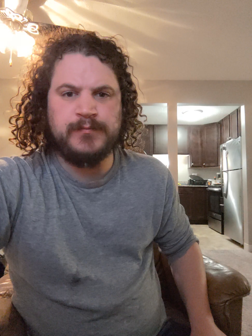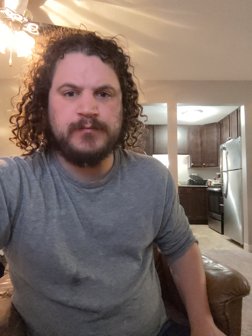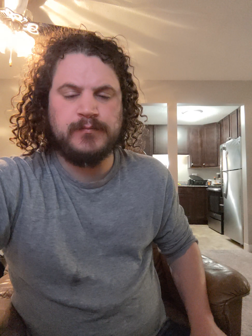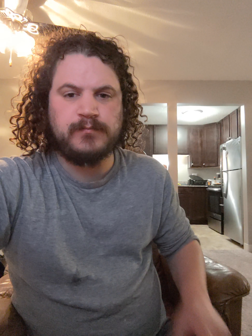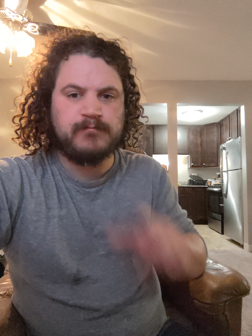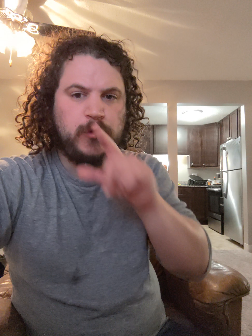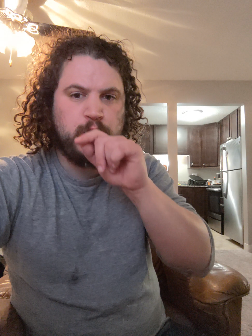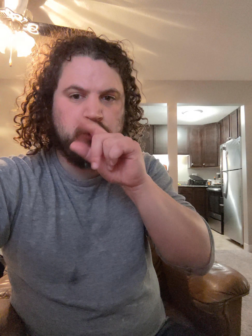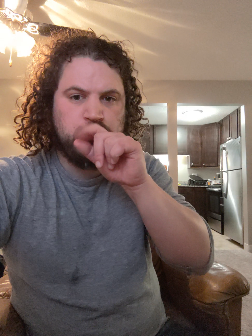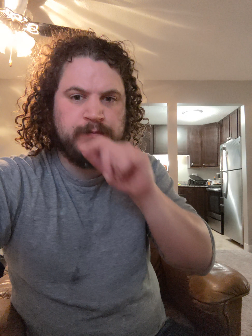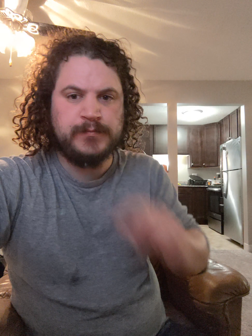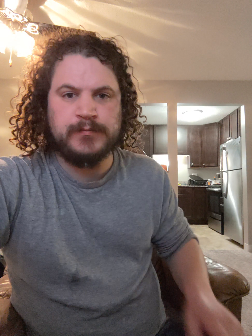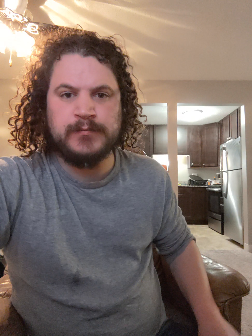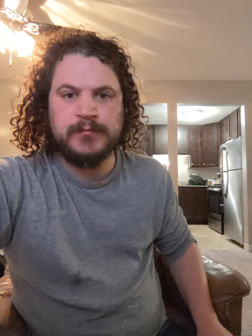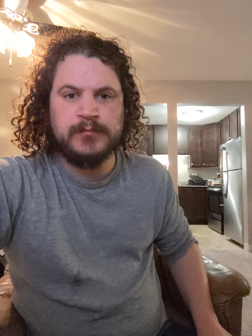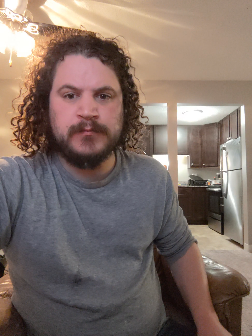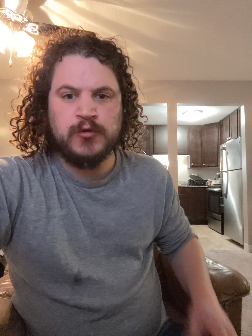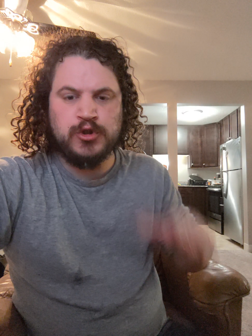bird